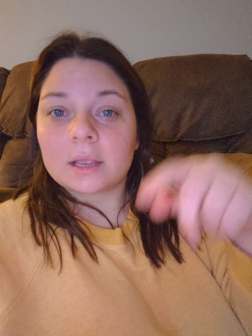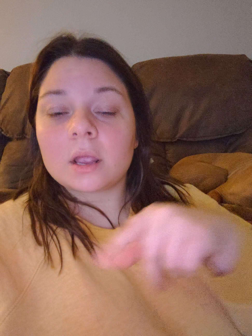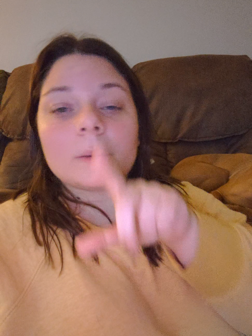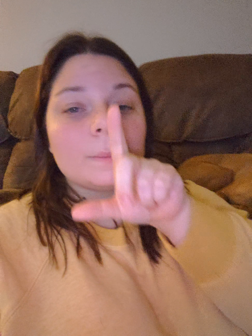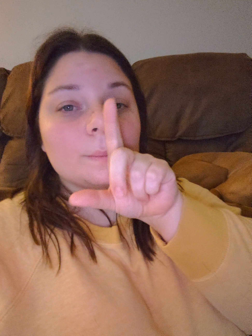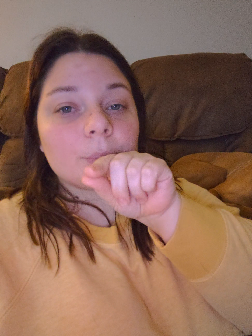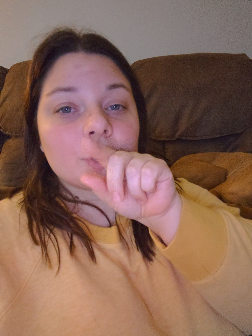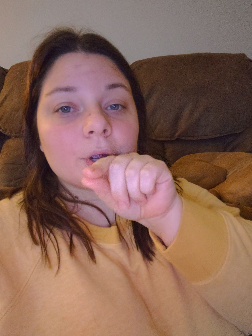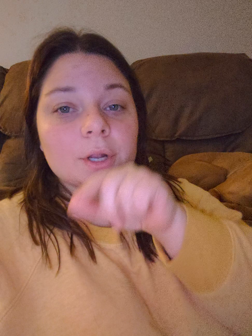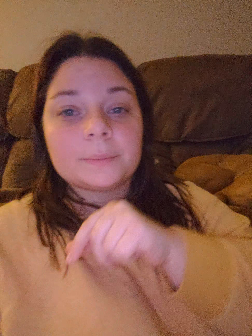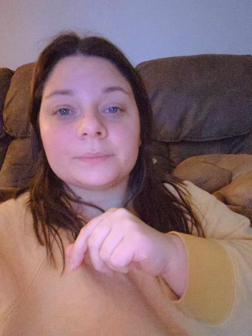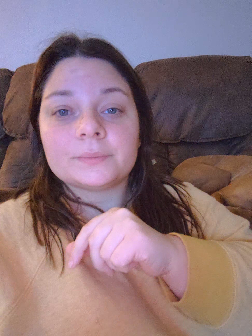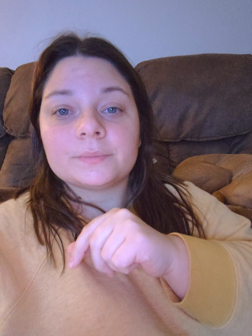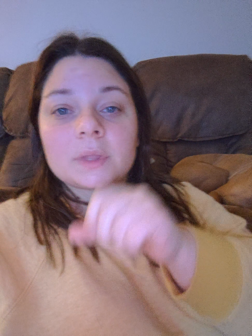bird